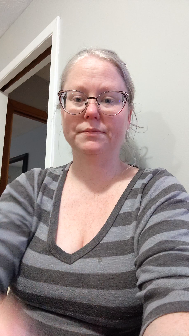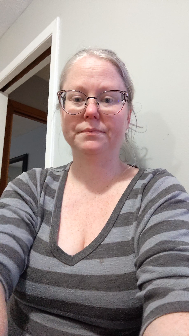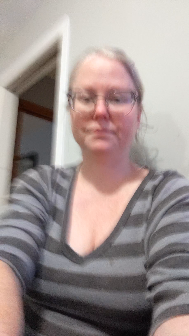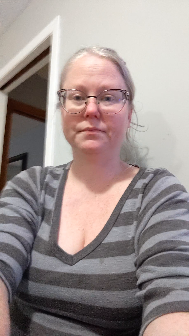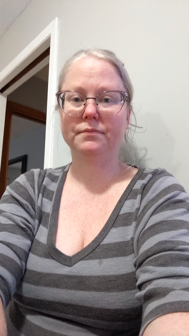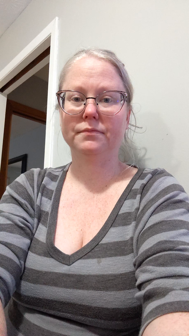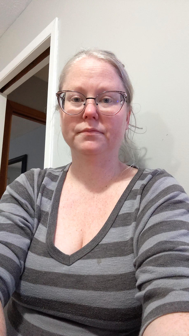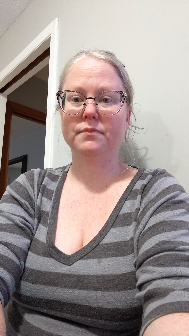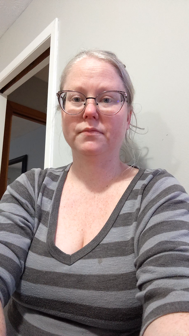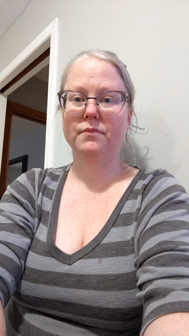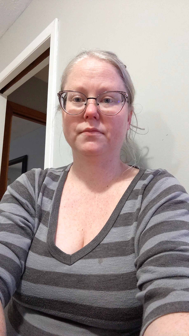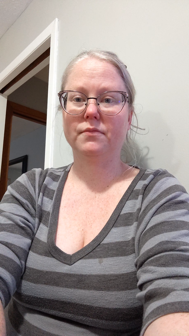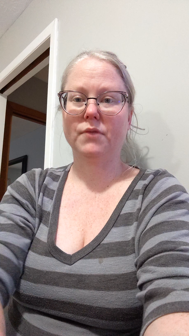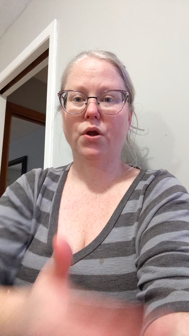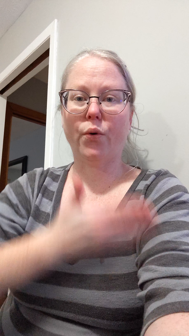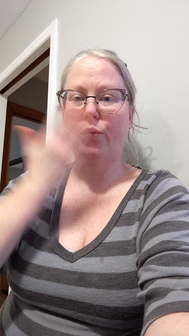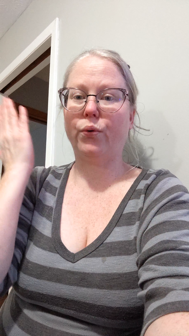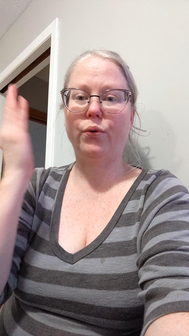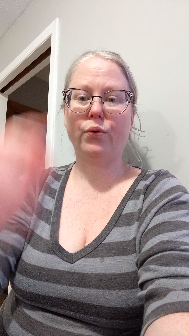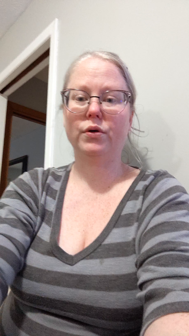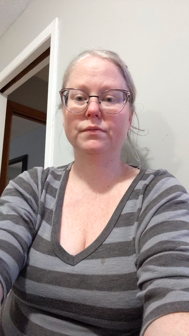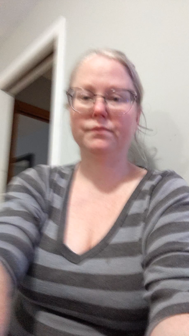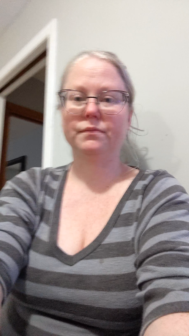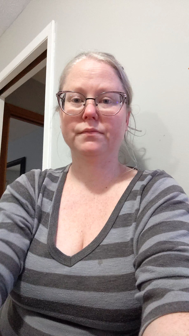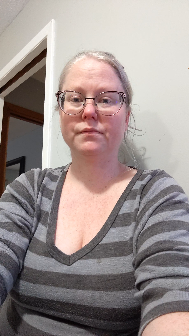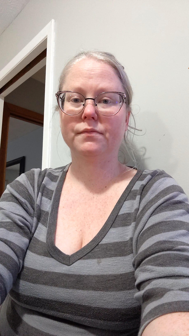all gone